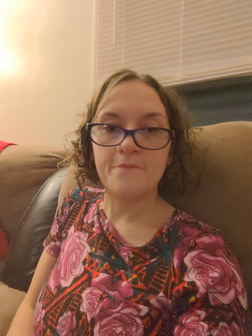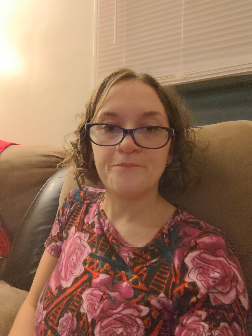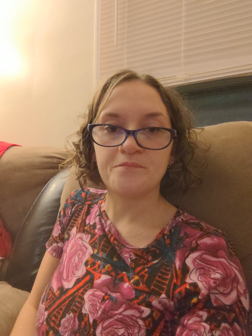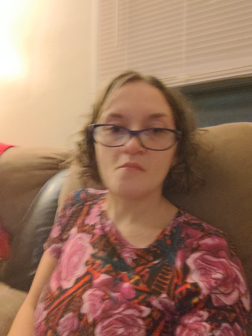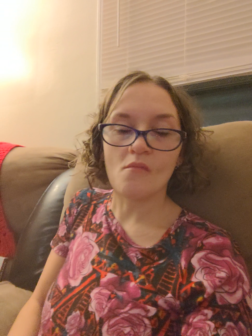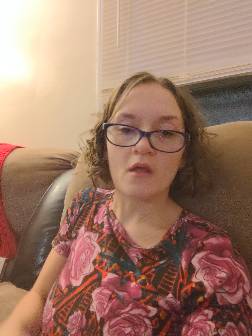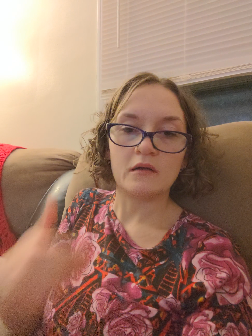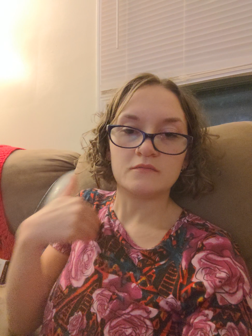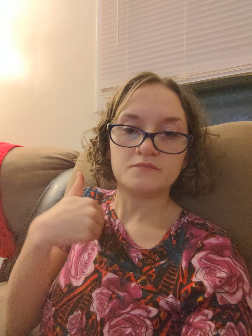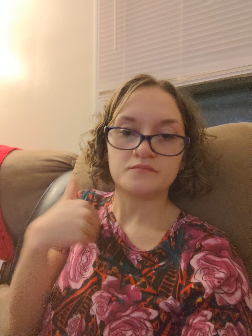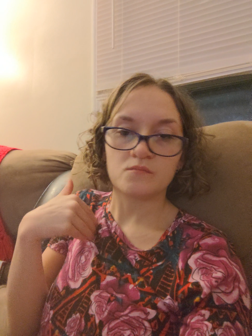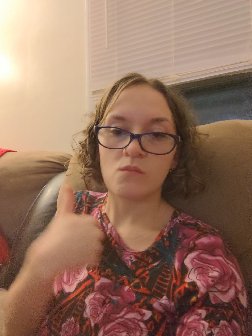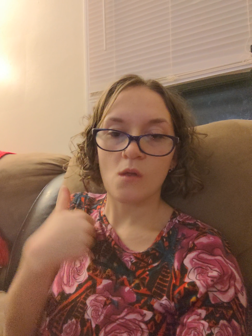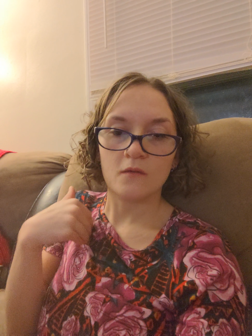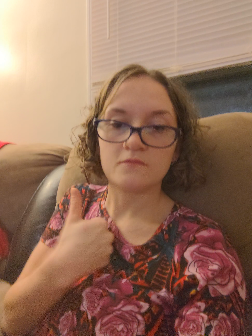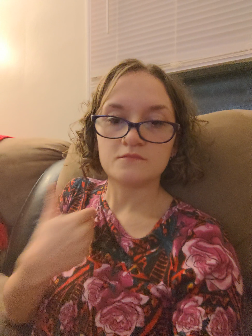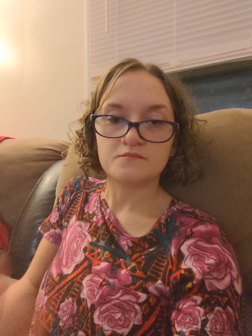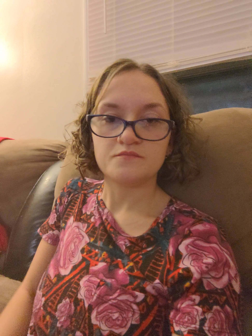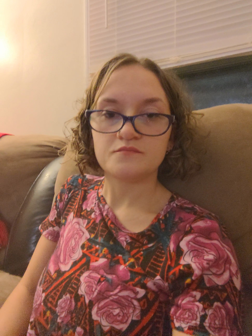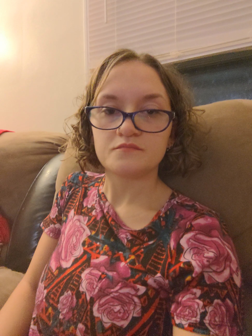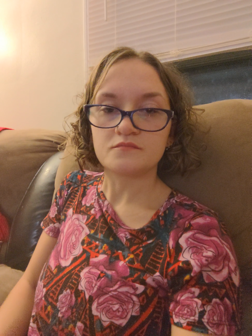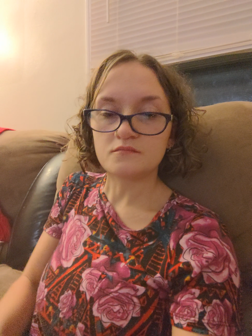animal